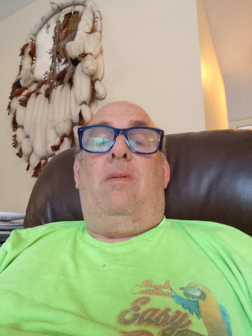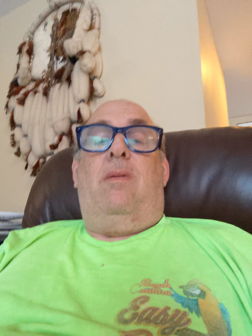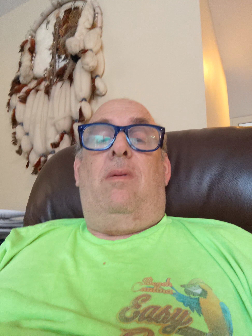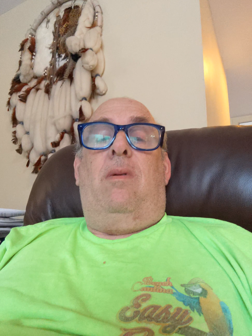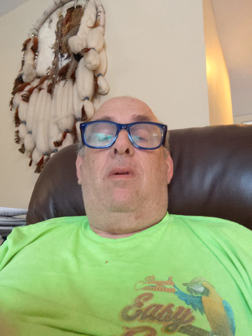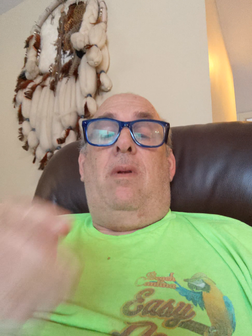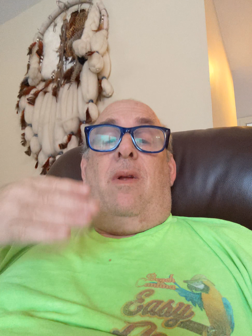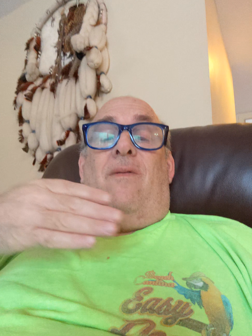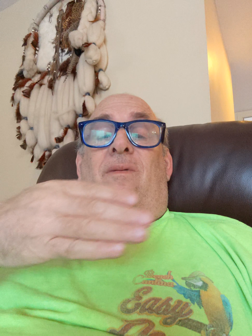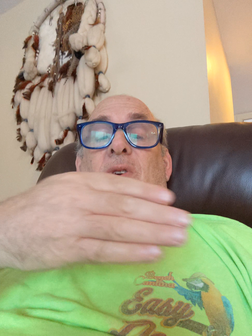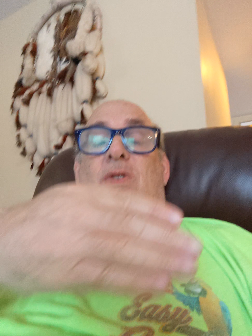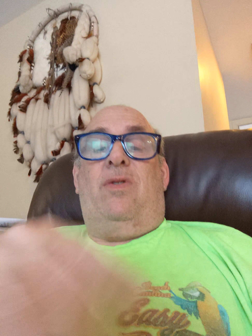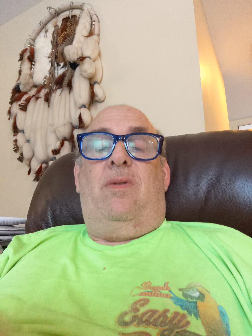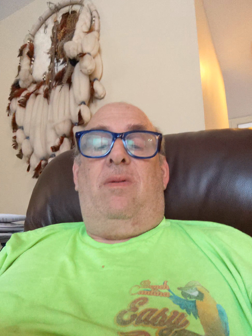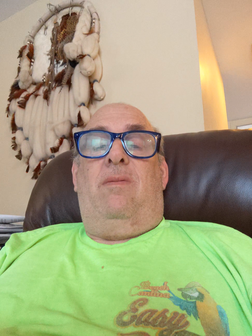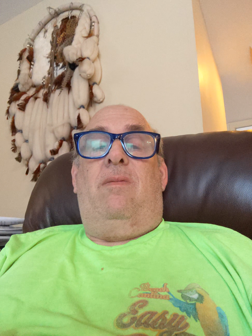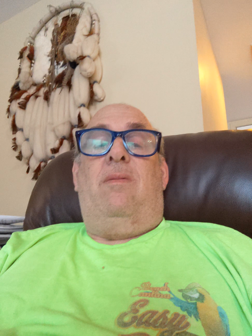fish